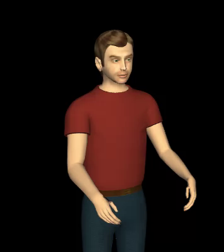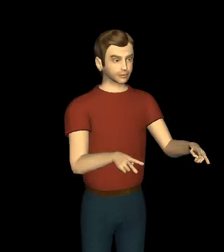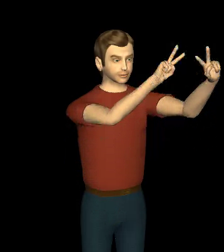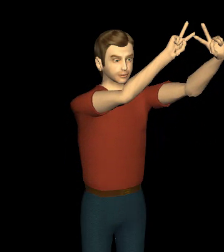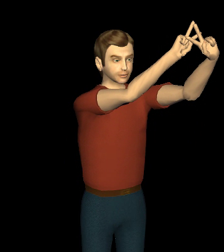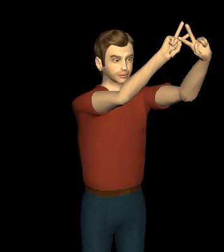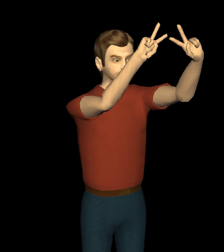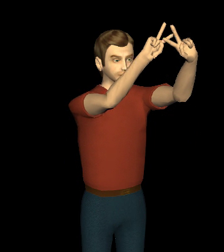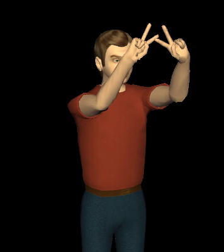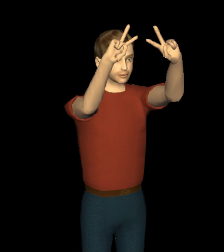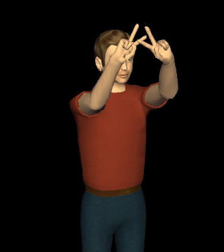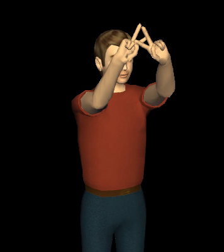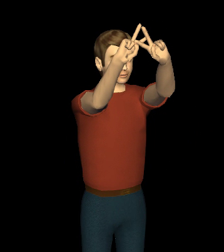نجمة